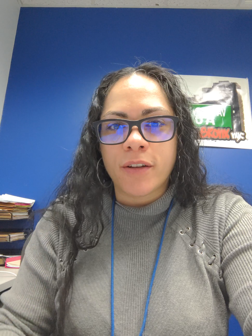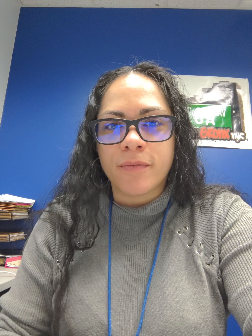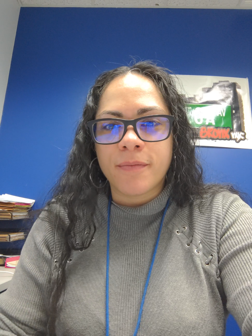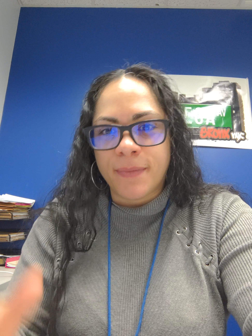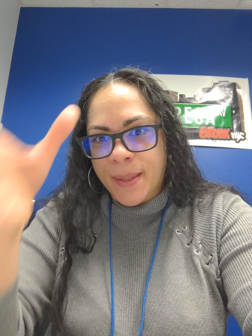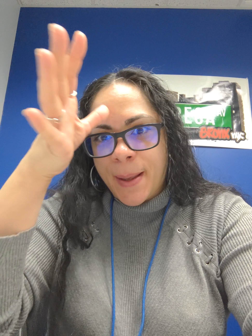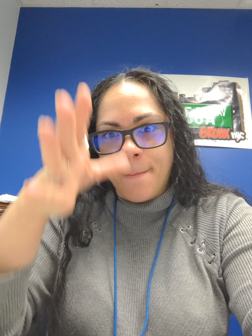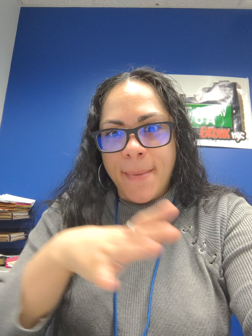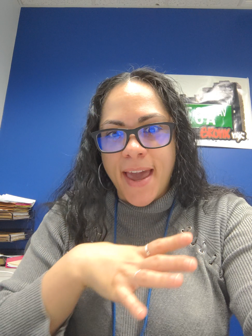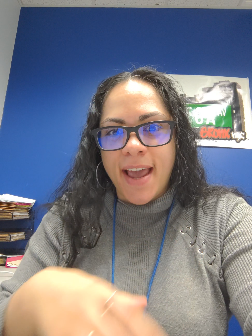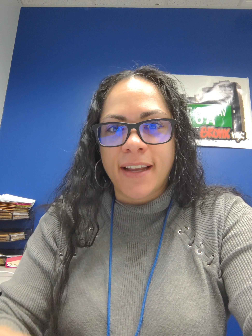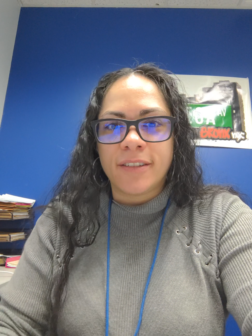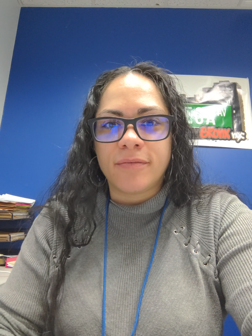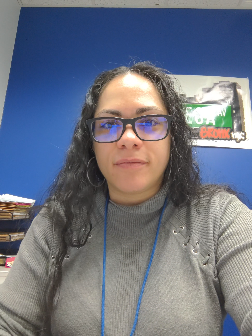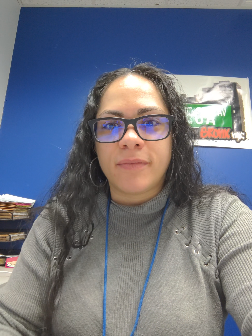man